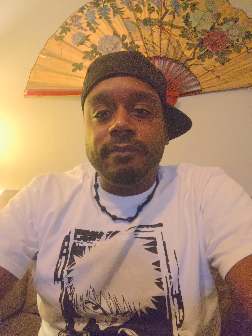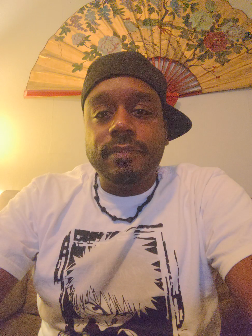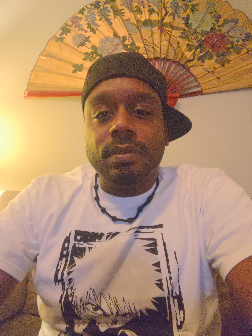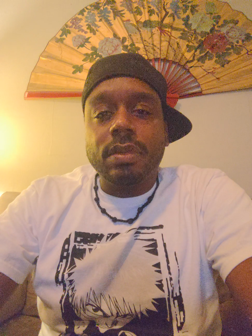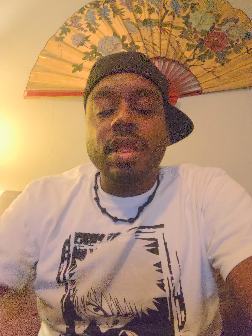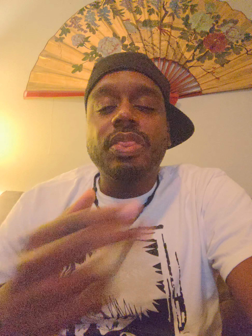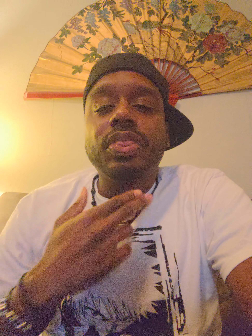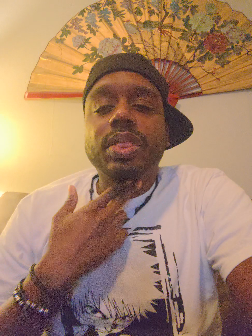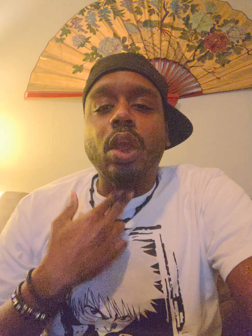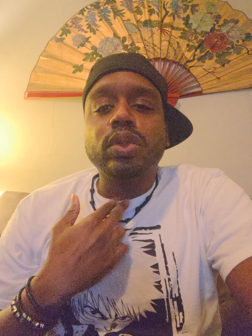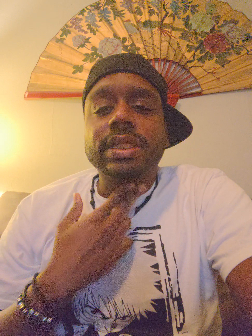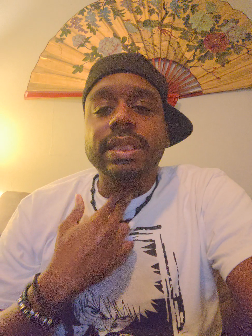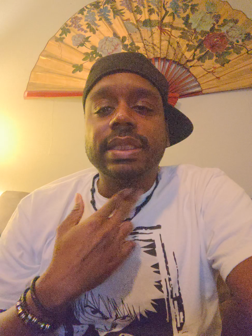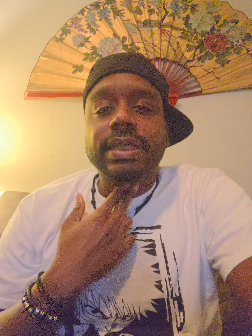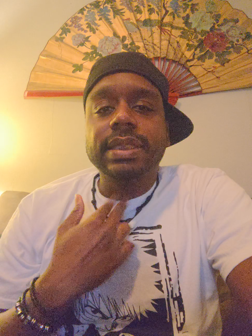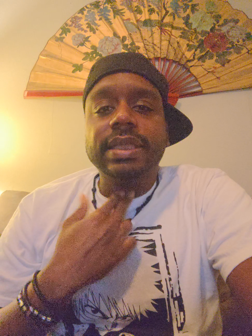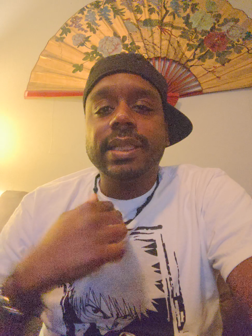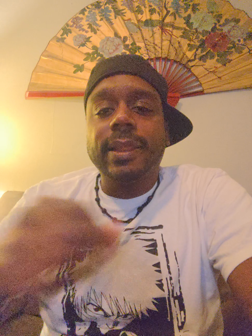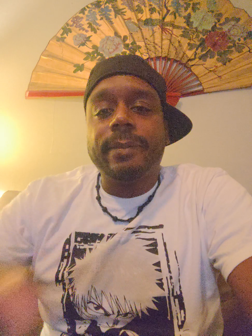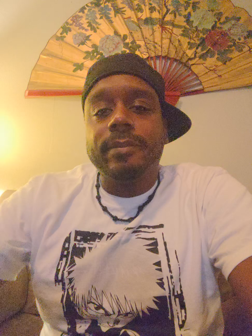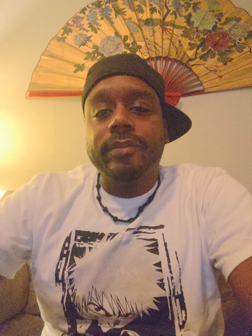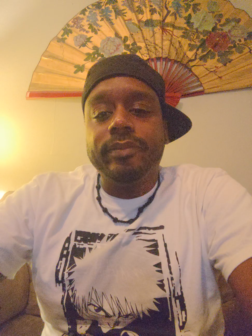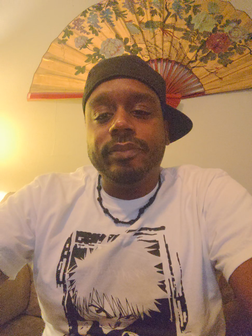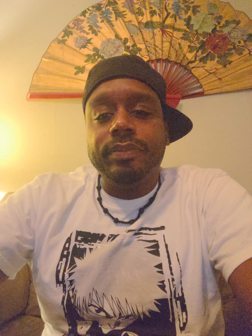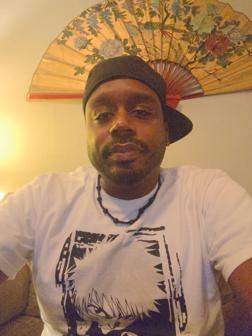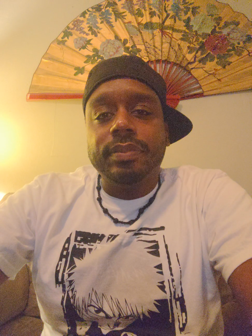thirsty